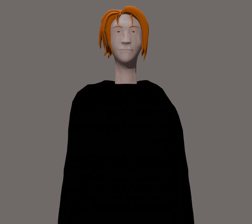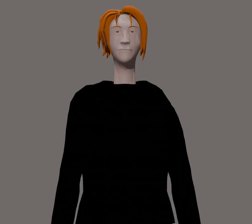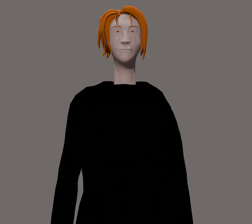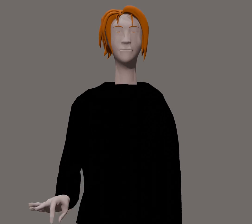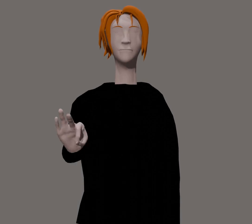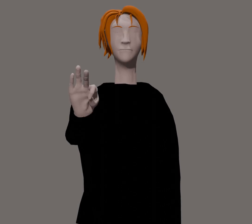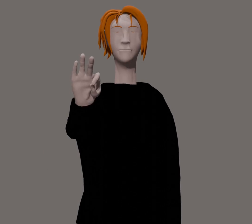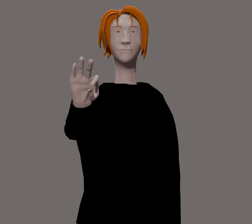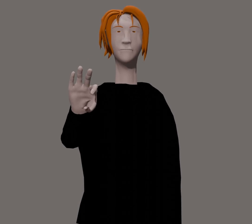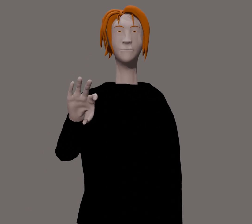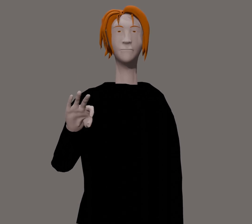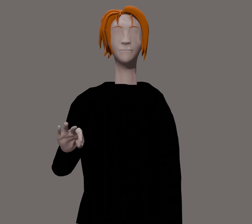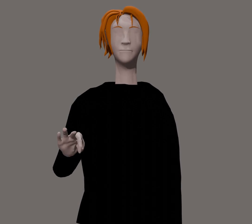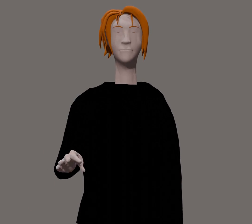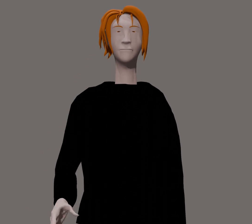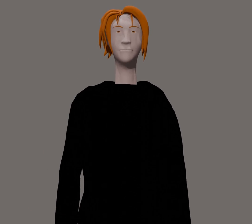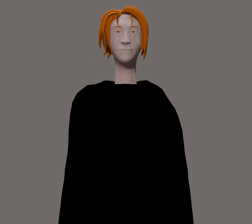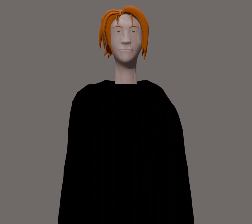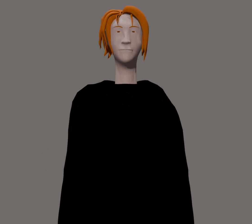Choose Them